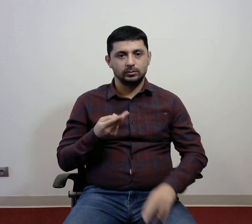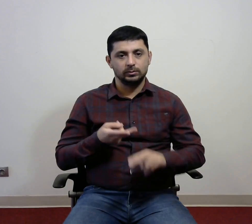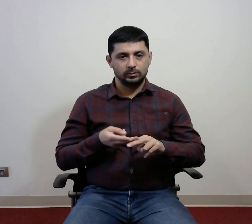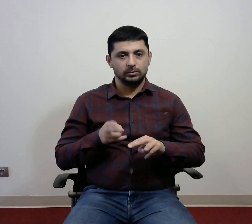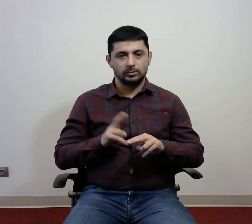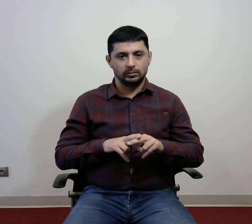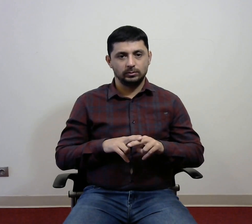üçün